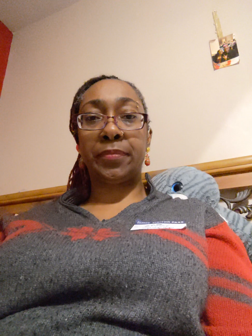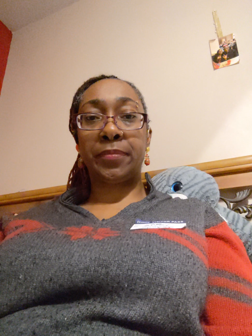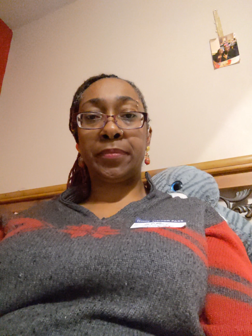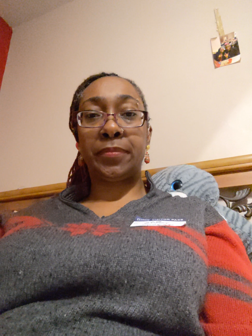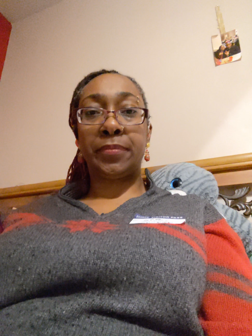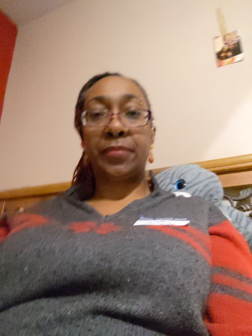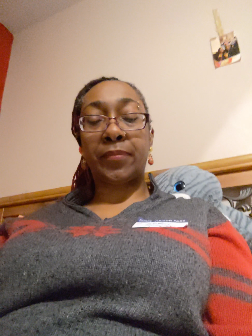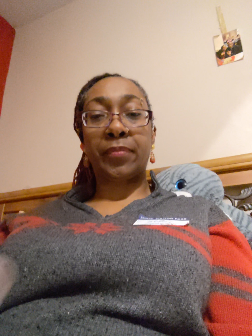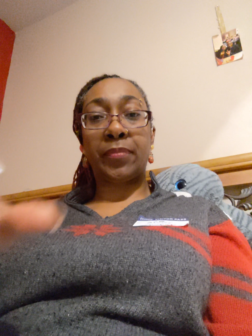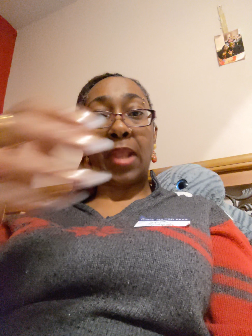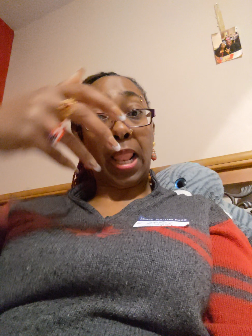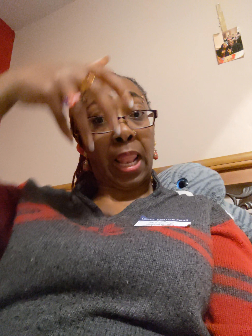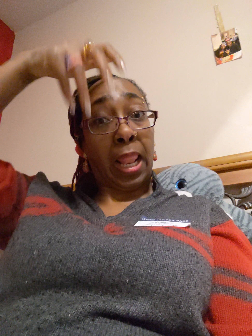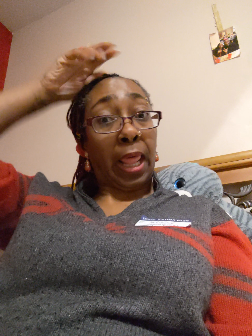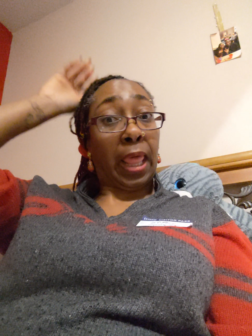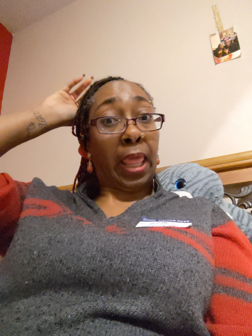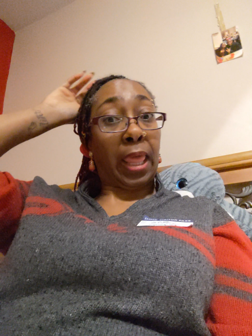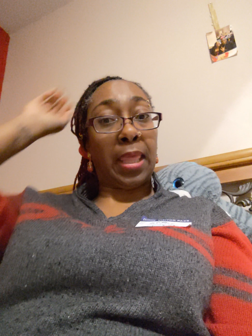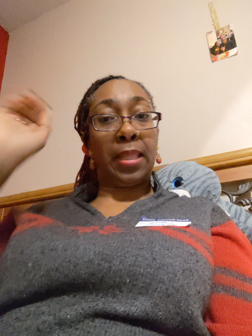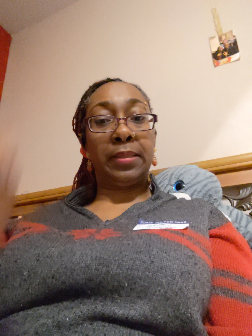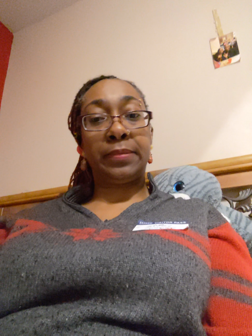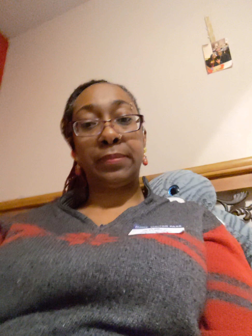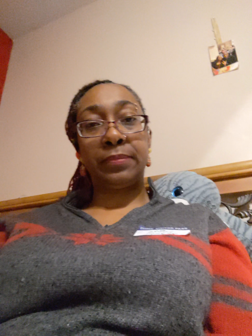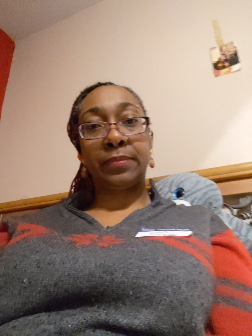lion